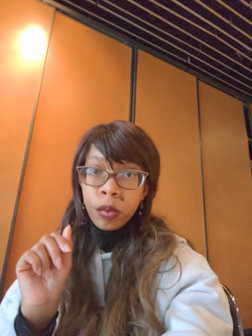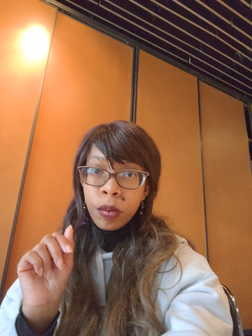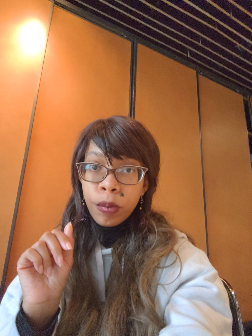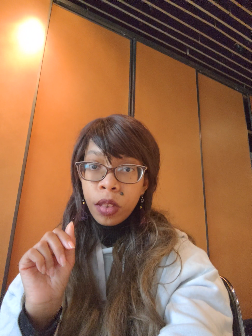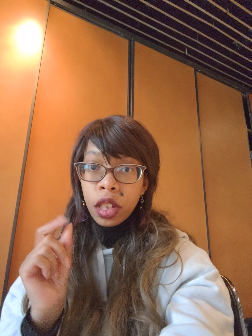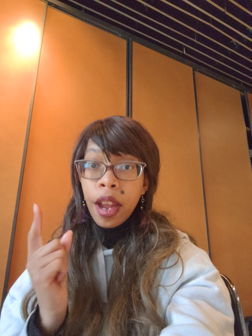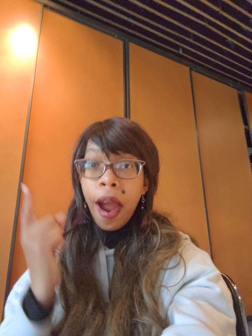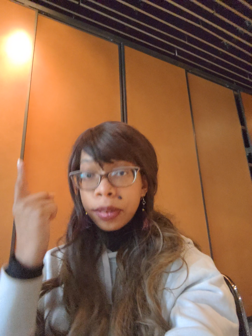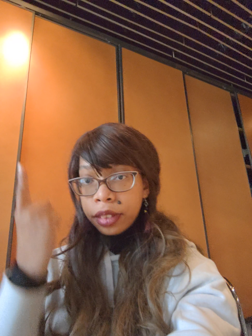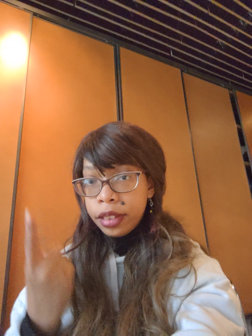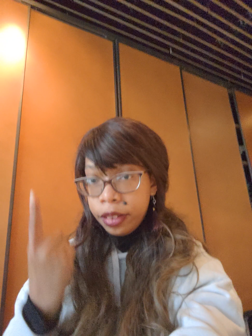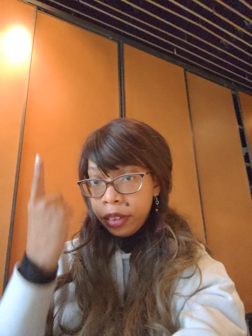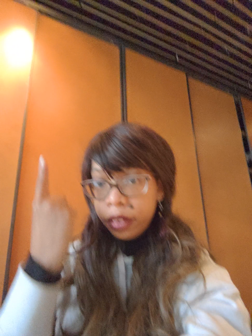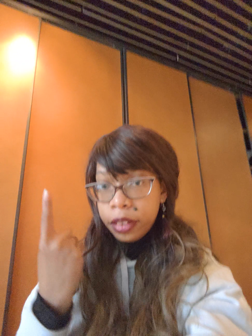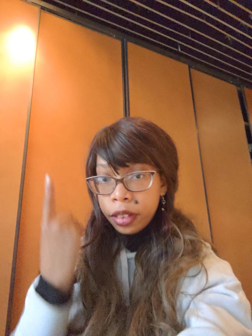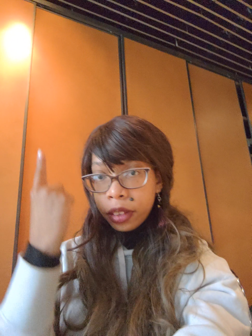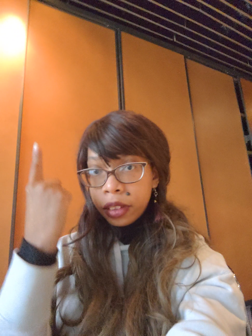up